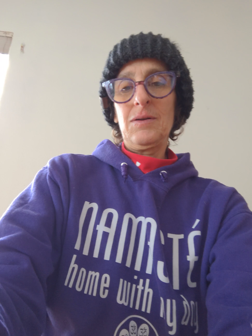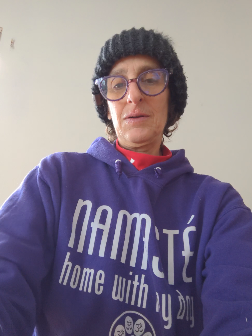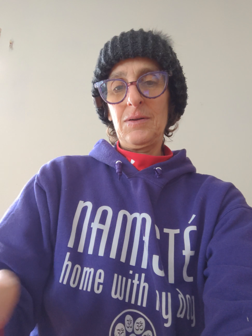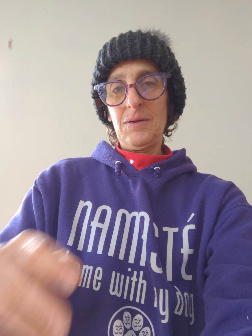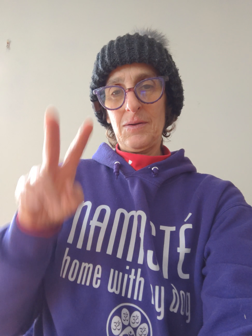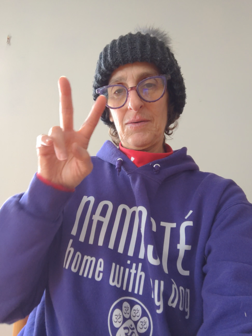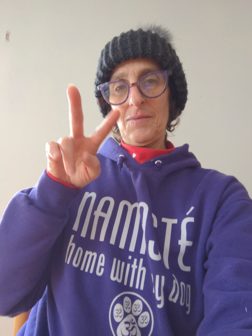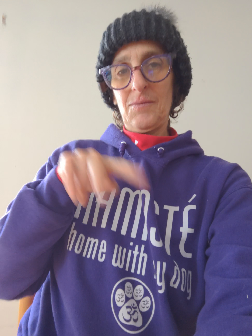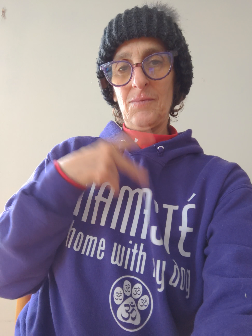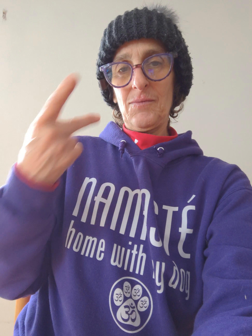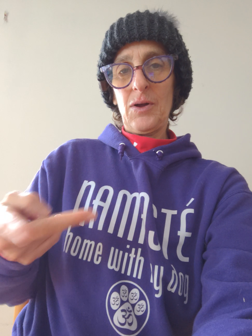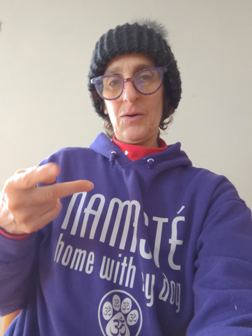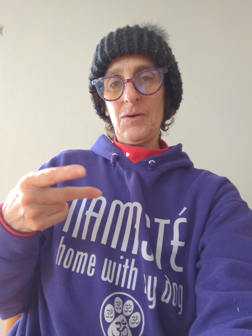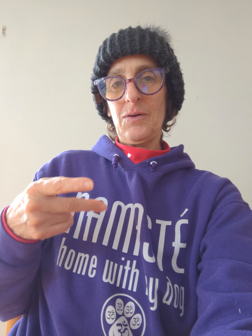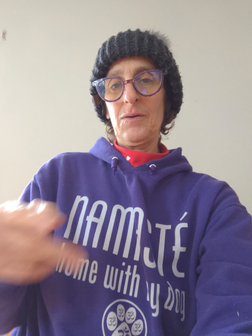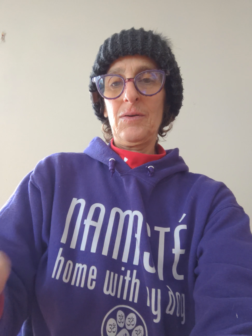fall